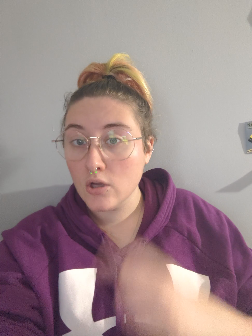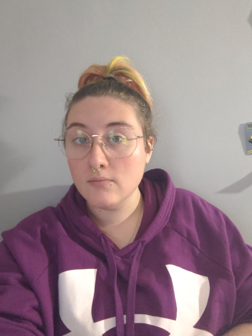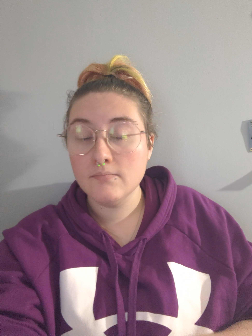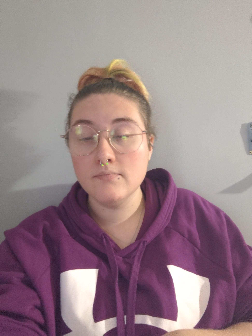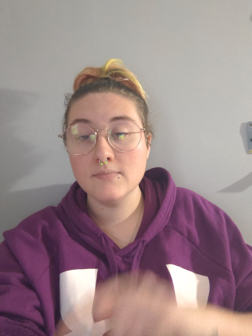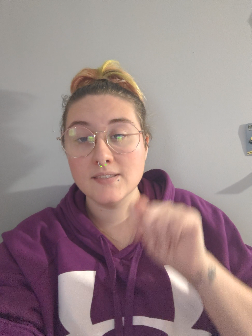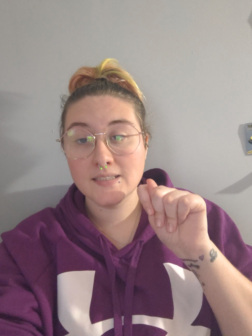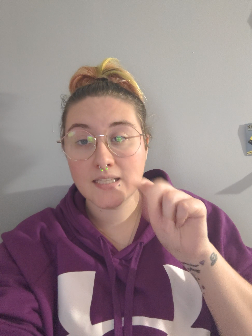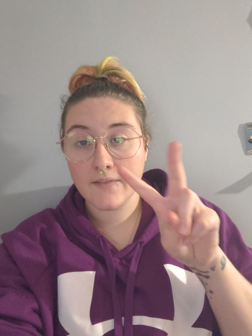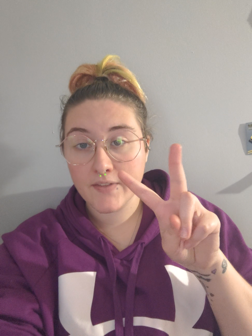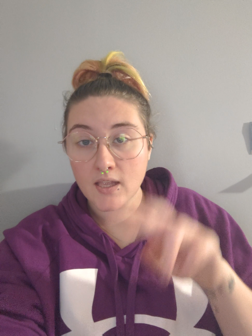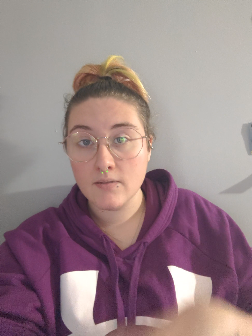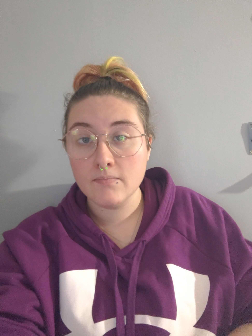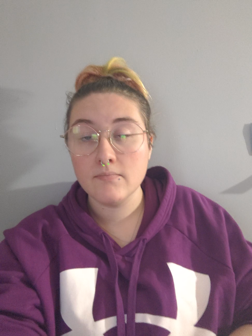TV